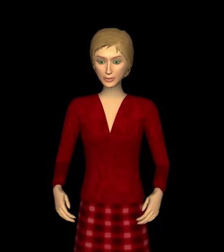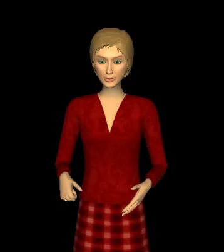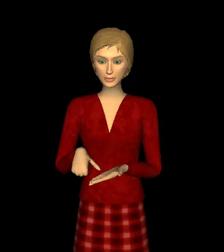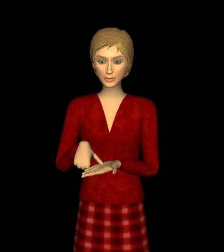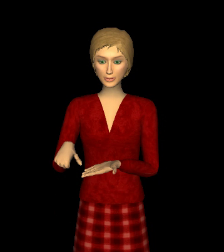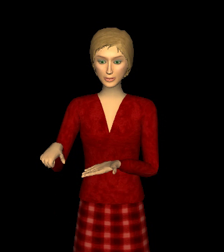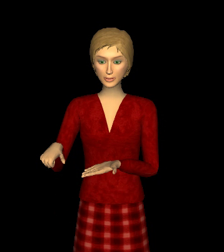يدفع